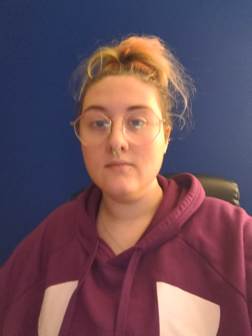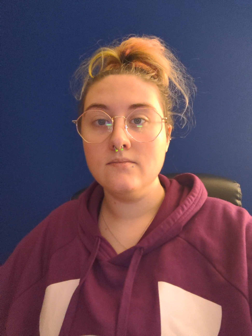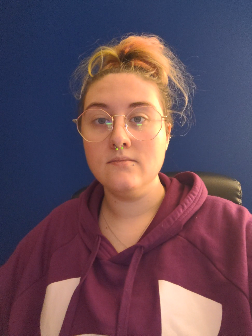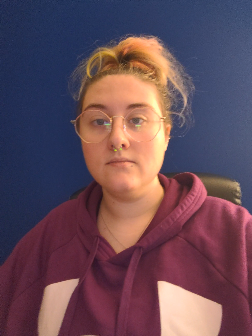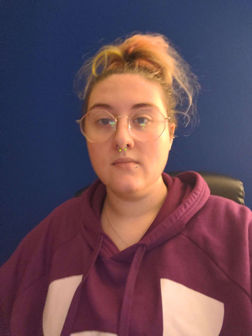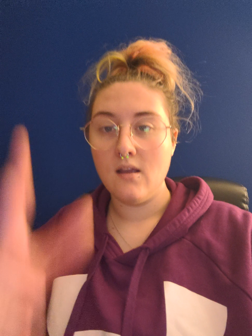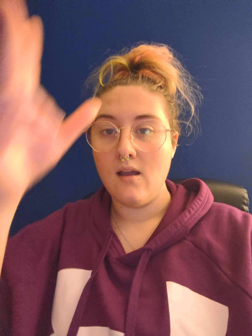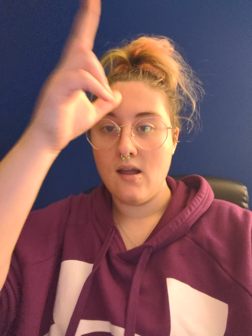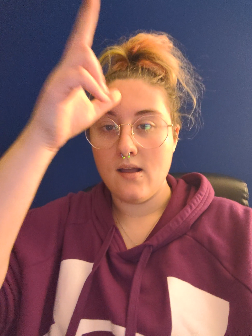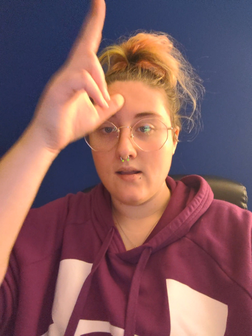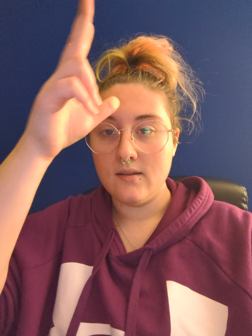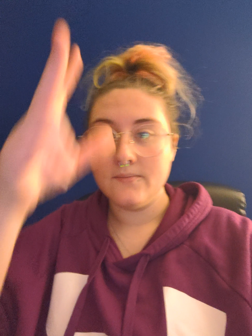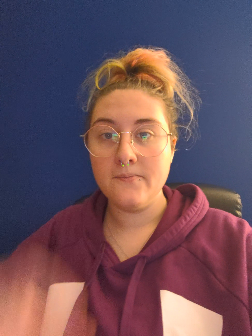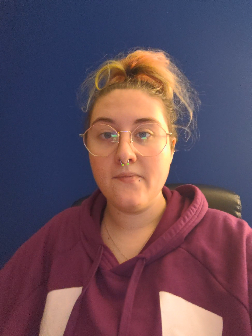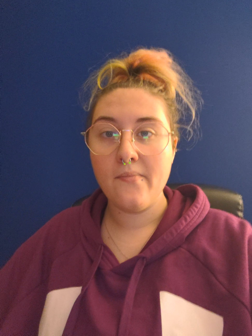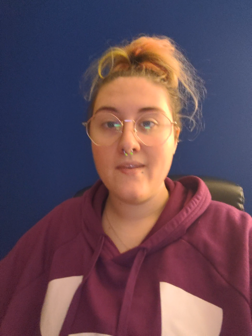hen